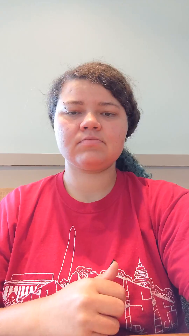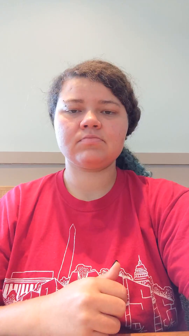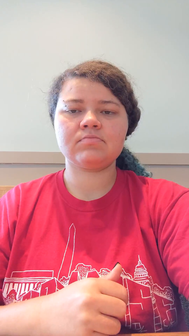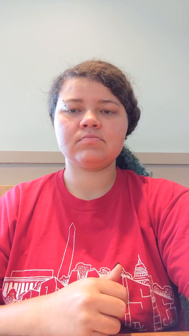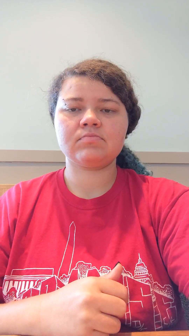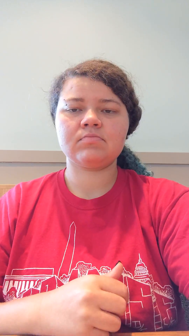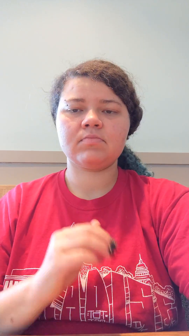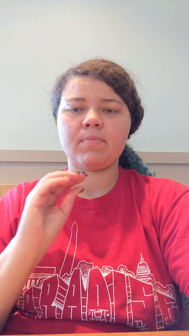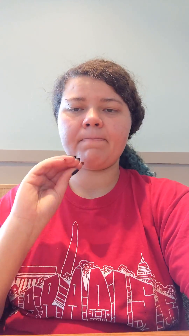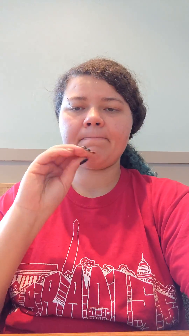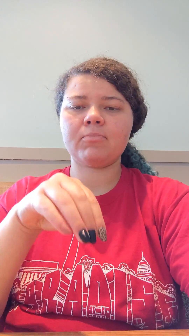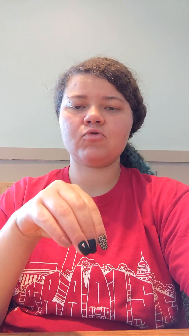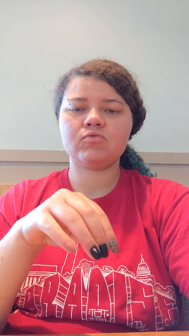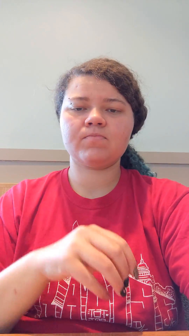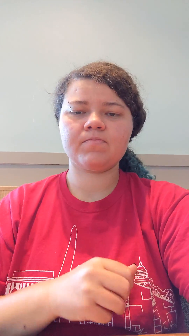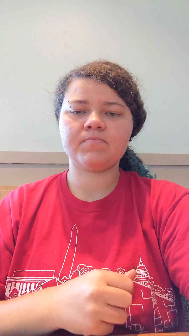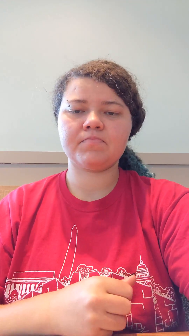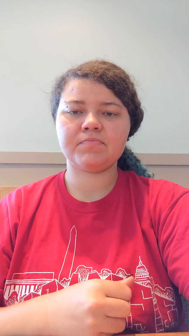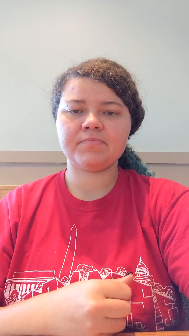put